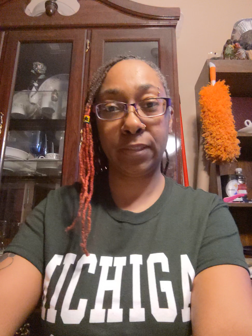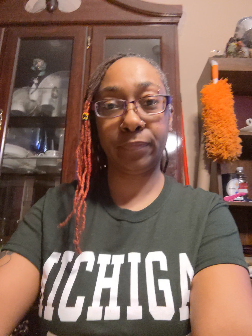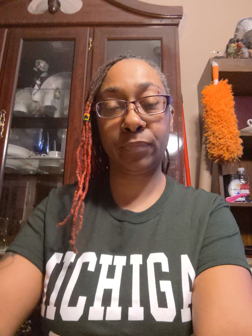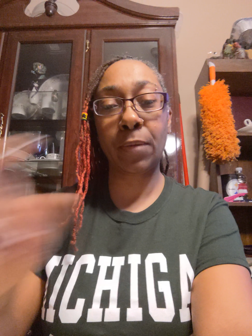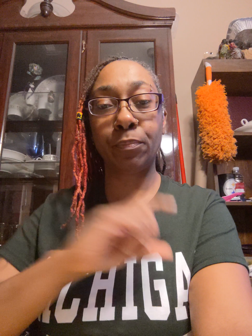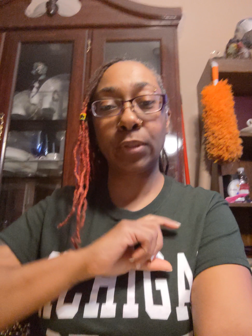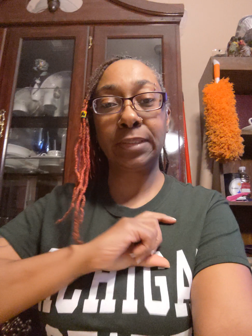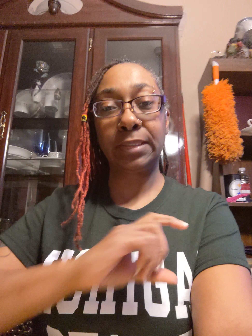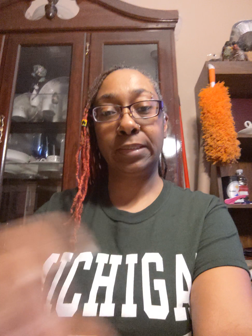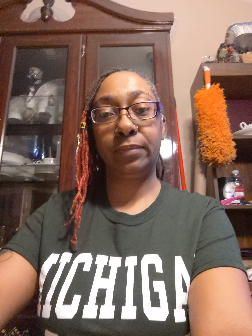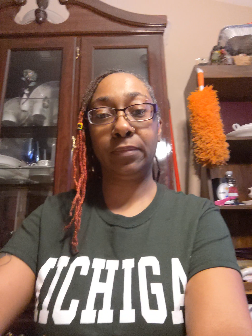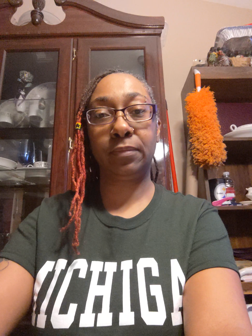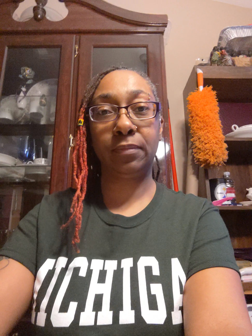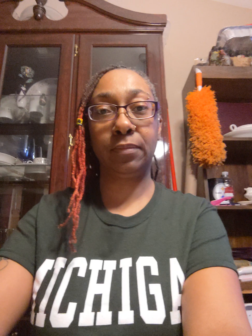police